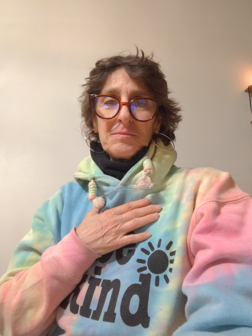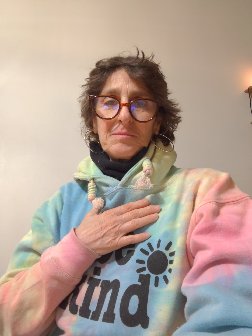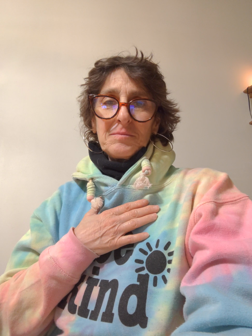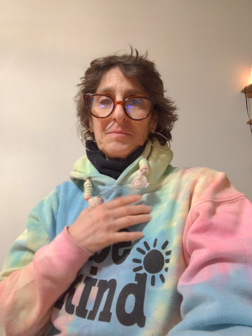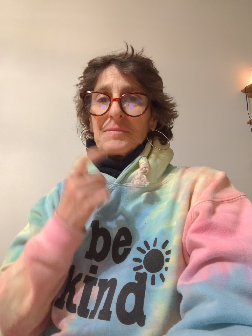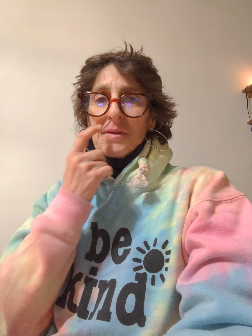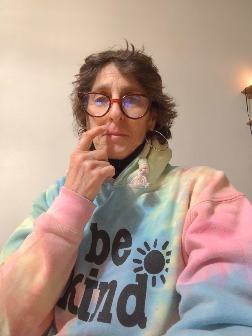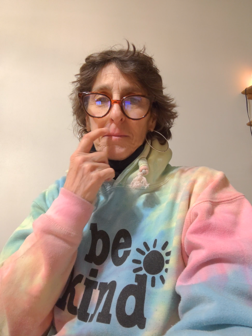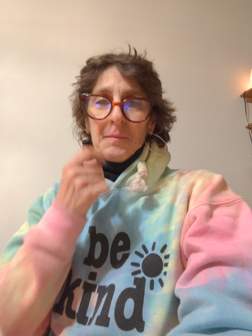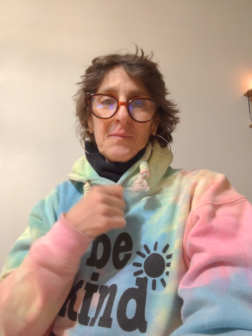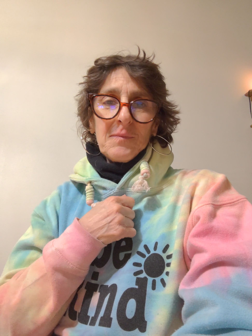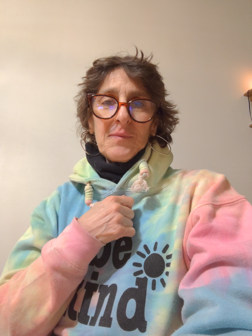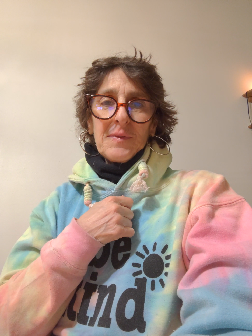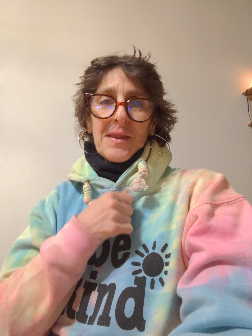tooth